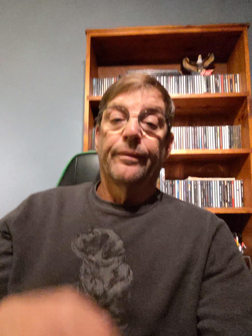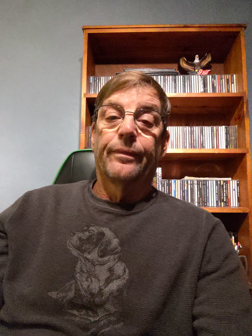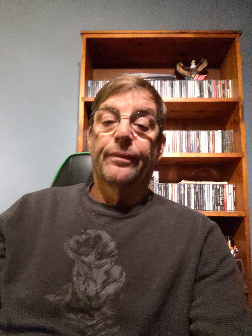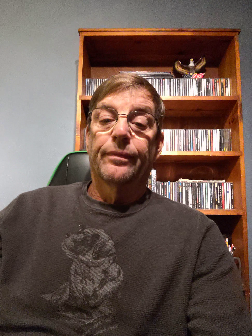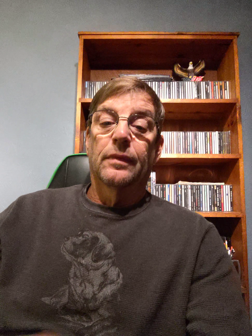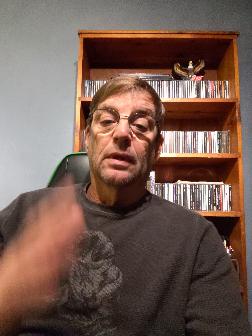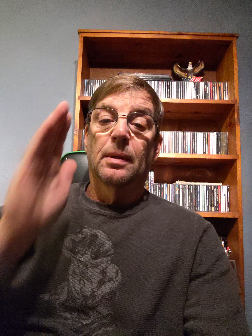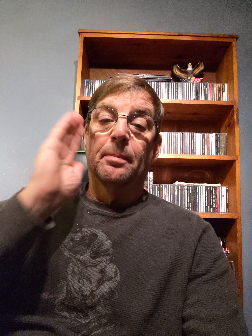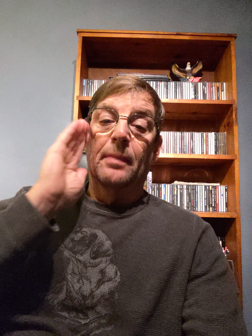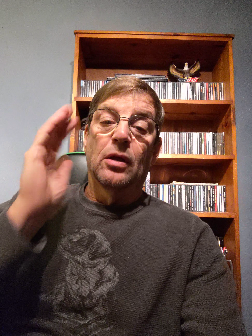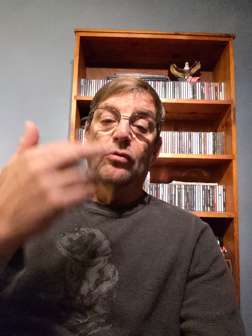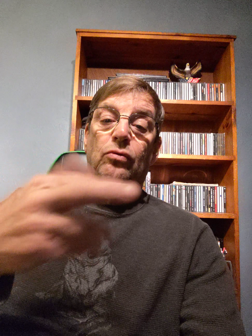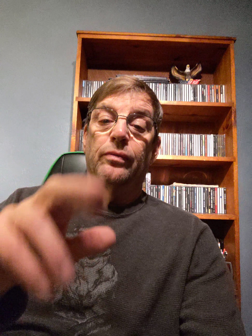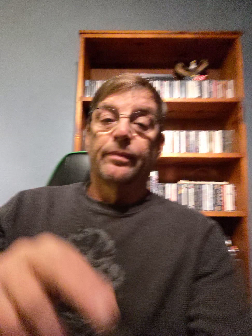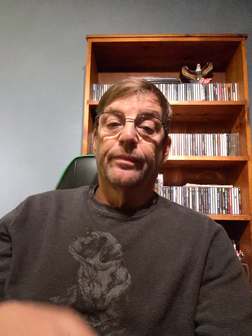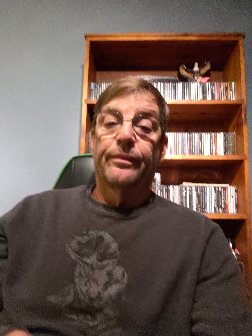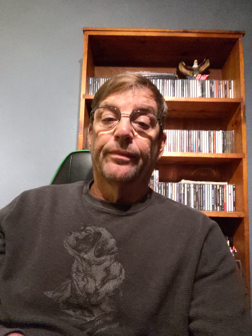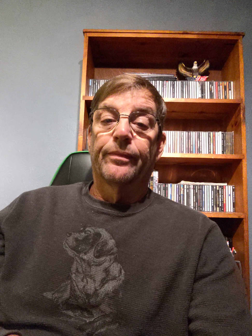bedroom